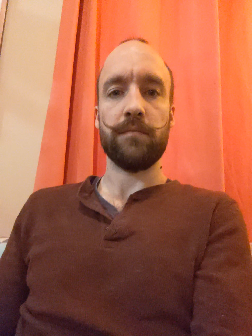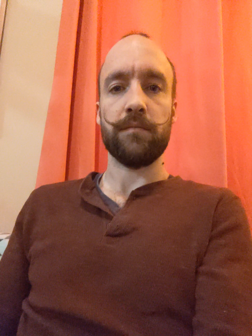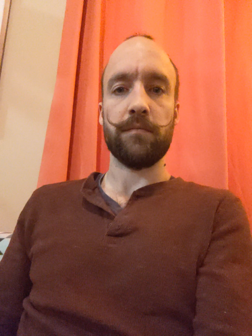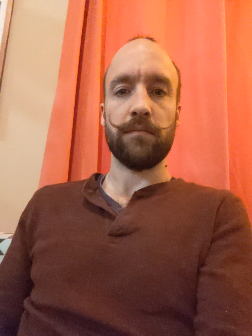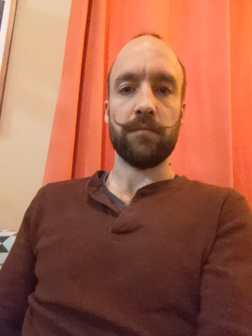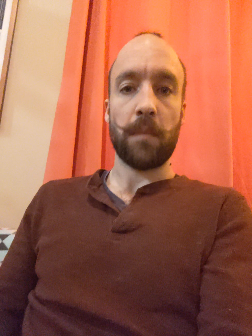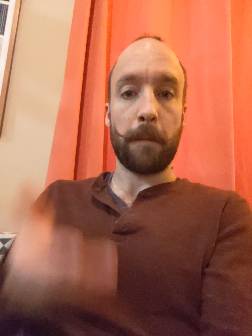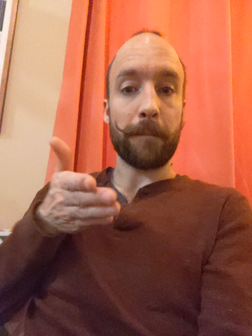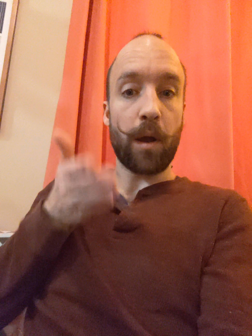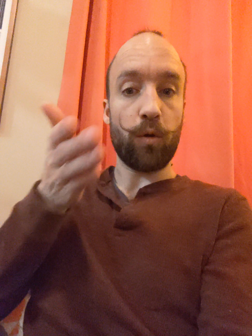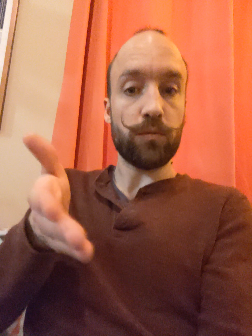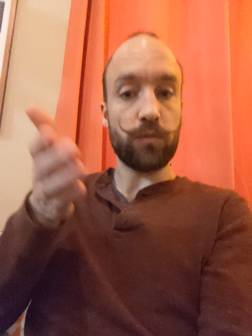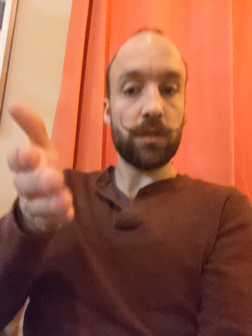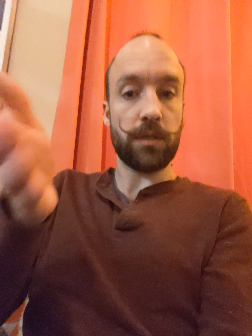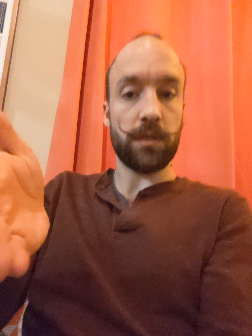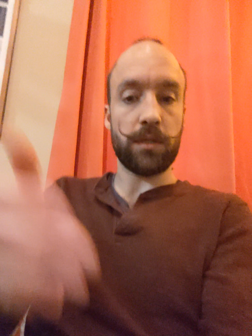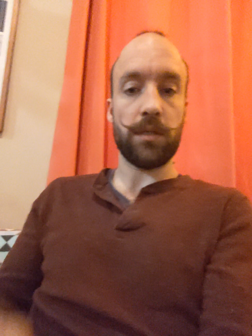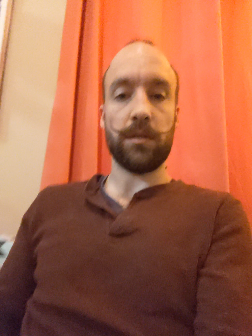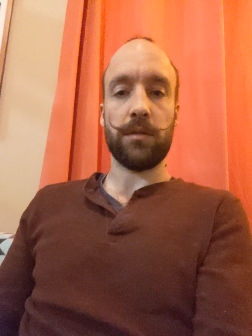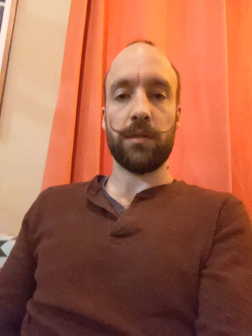boat